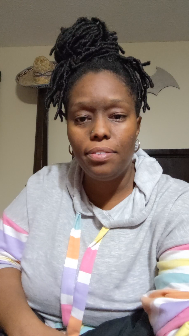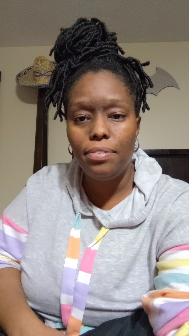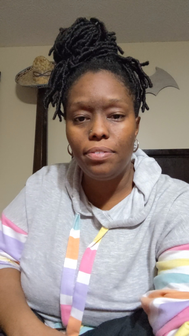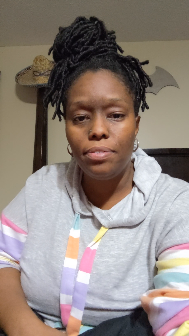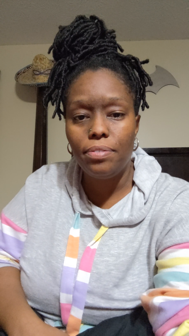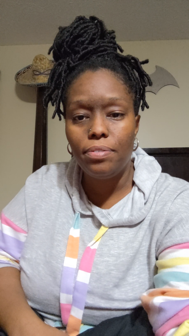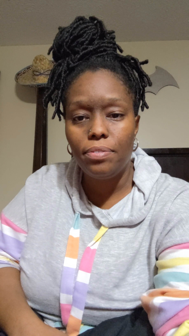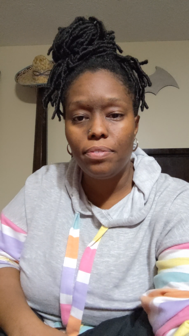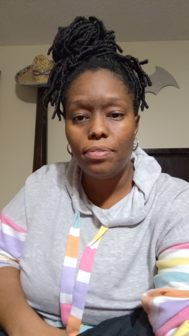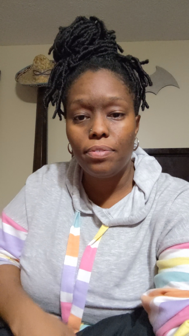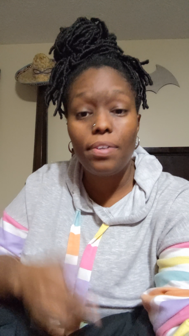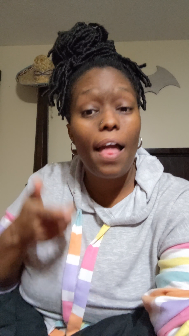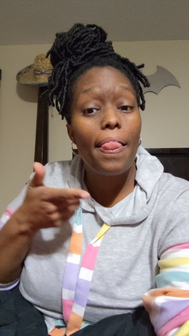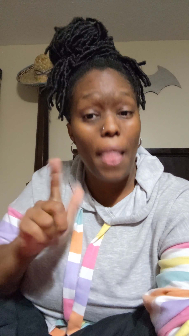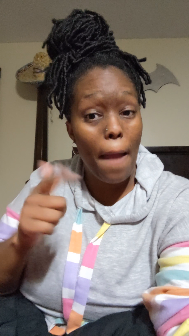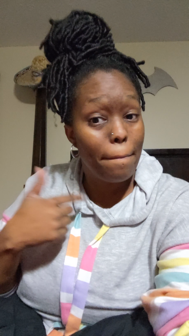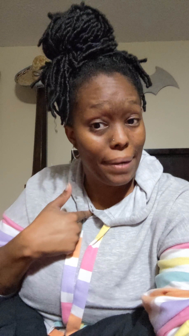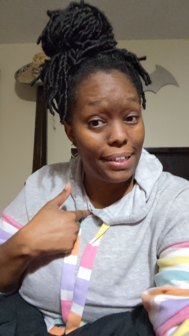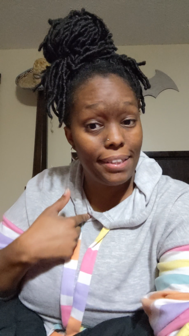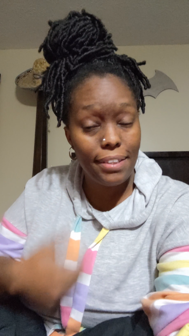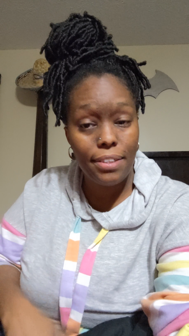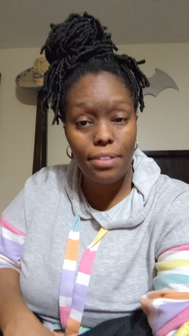let me